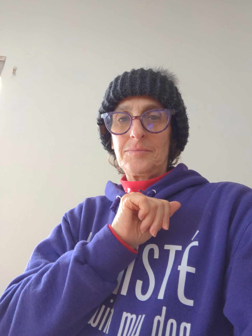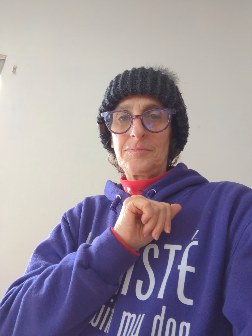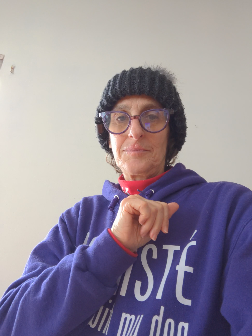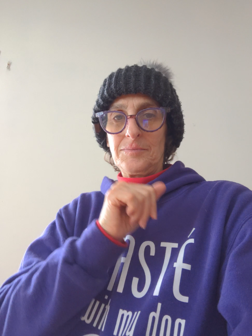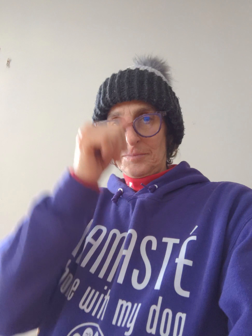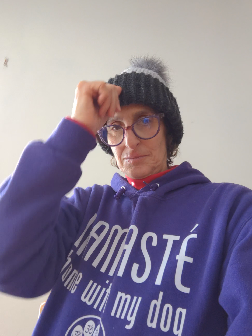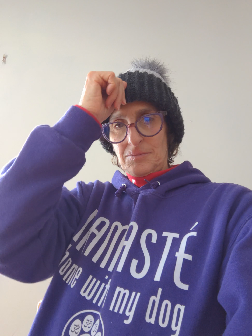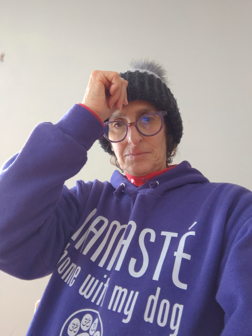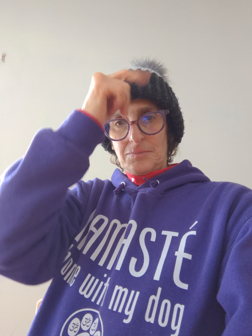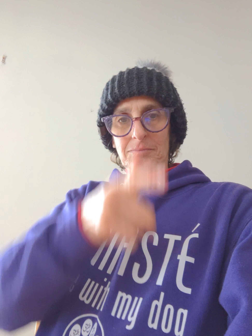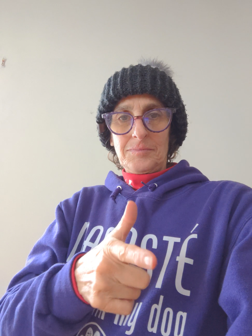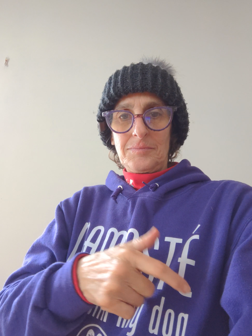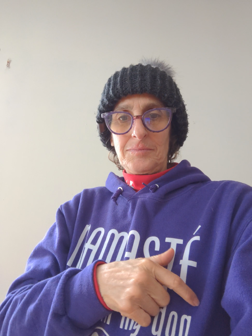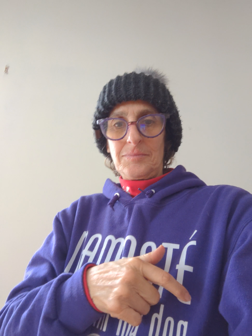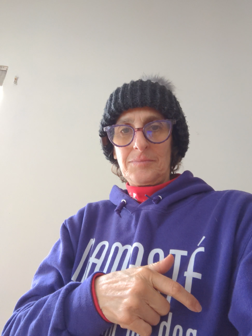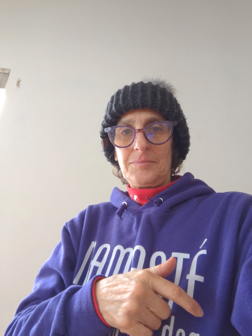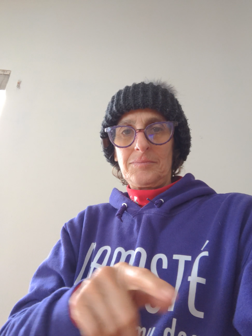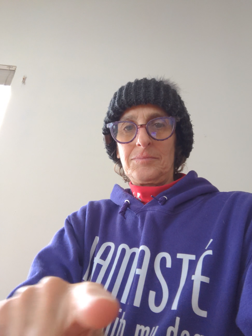brother